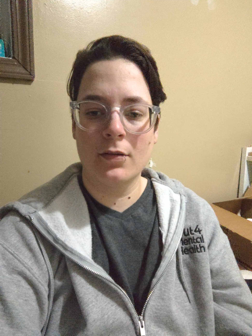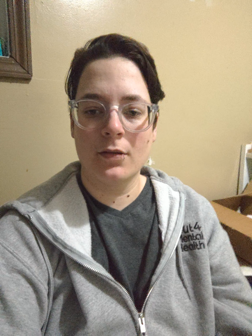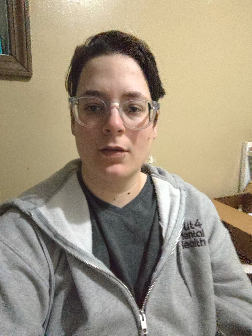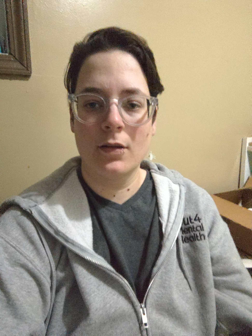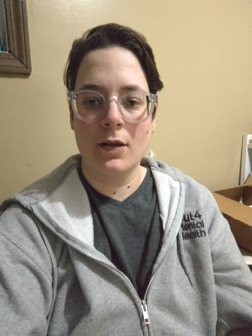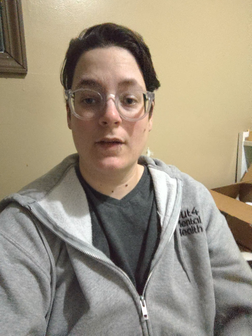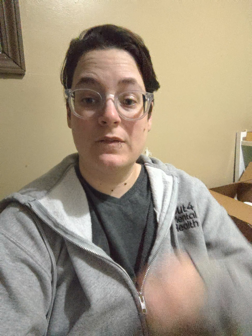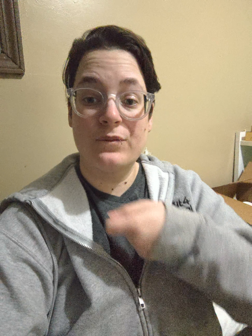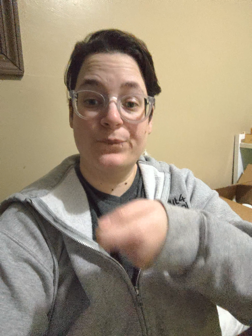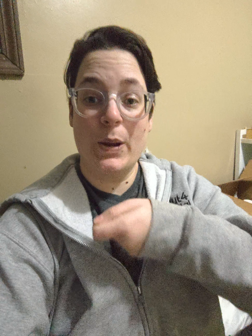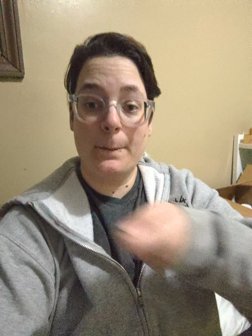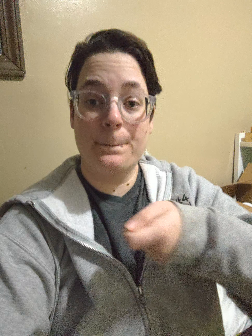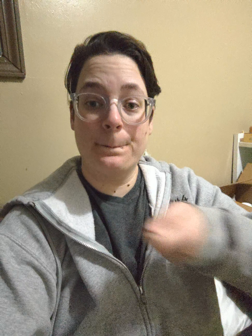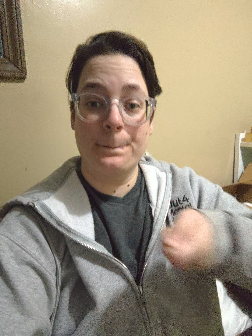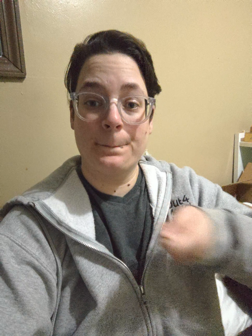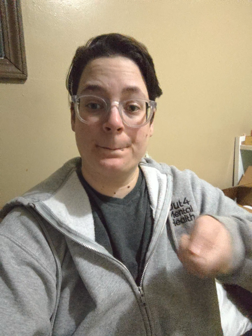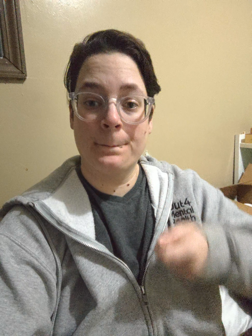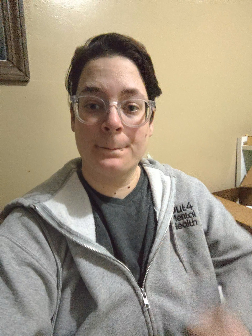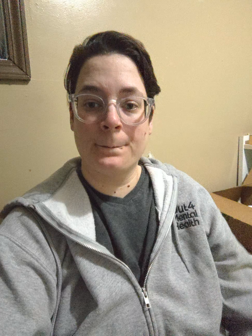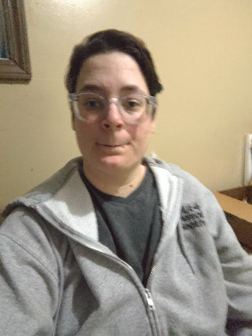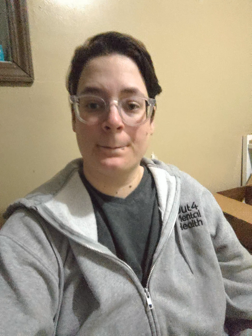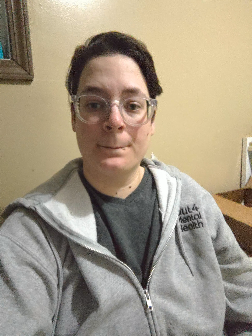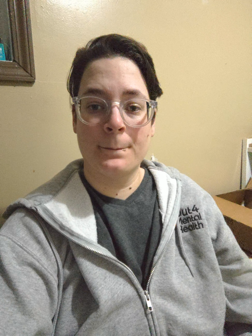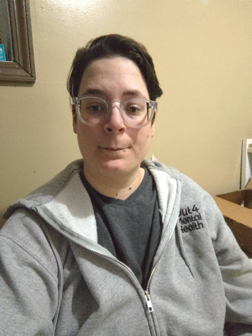vacuum